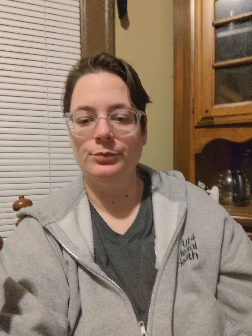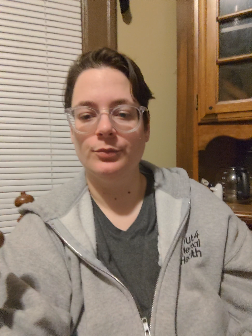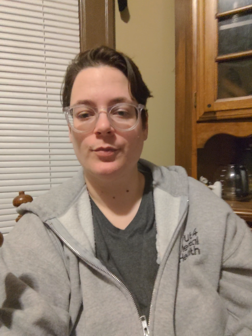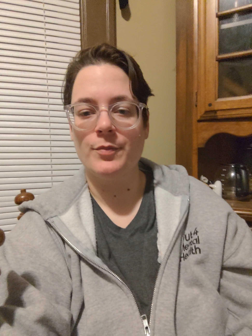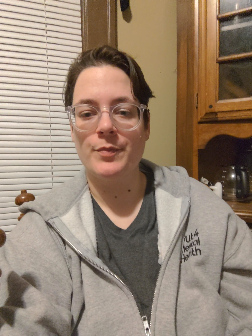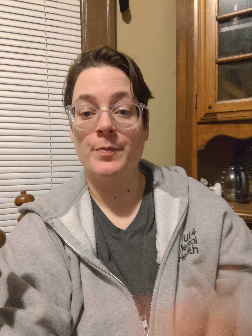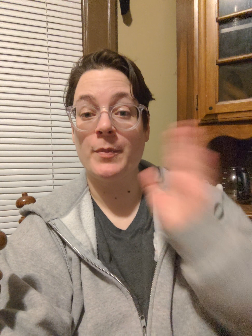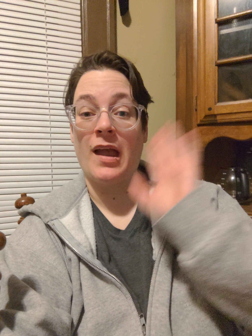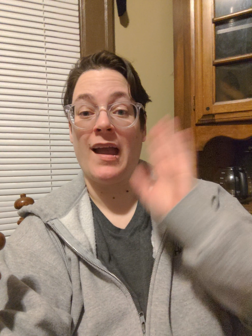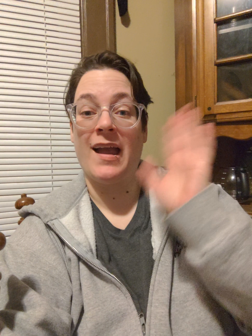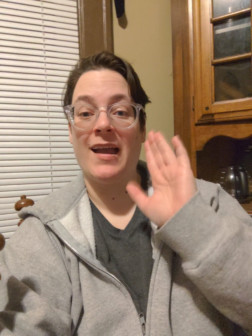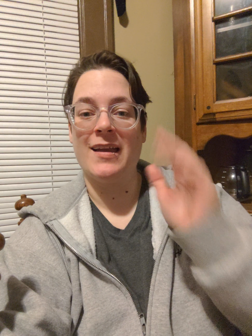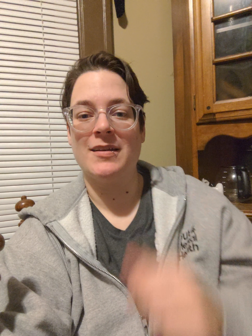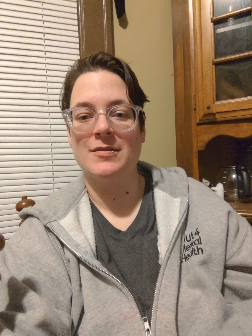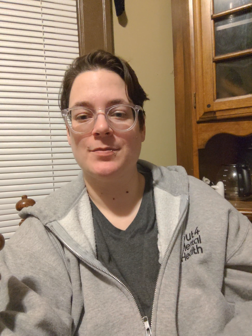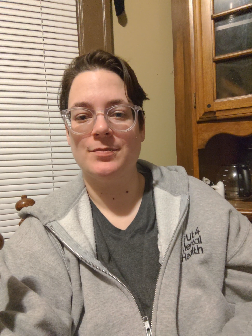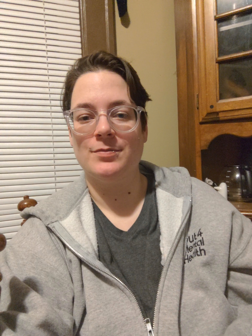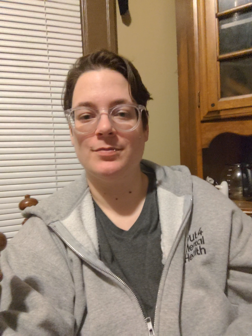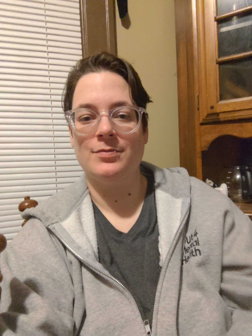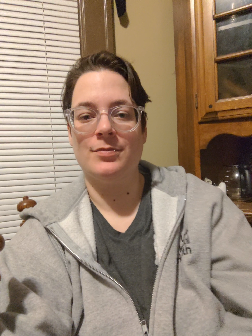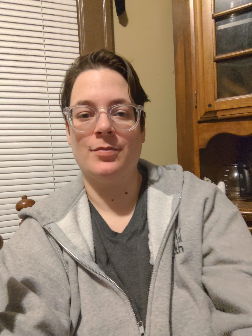bye